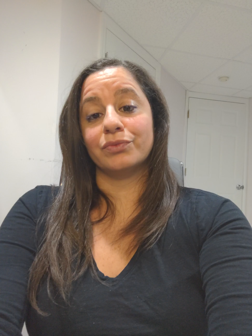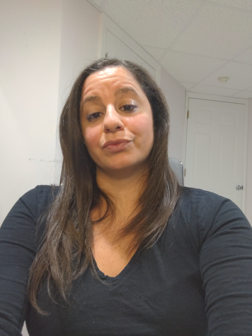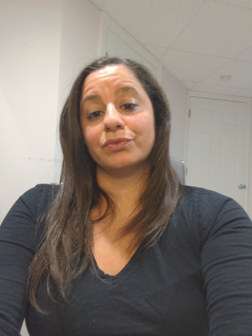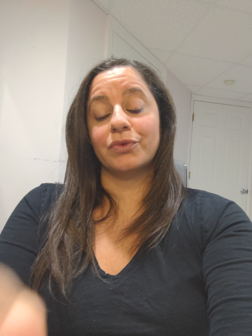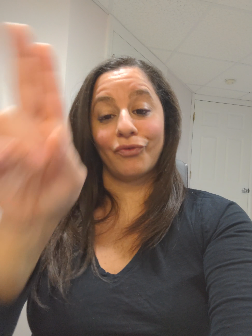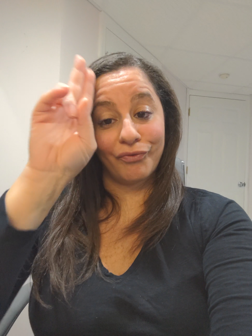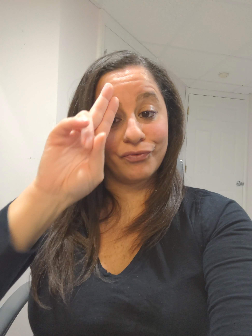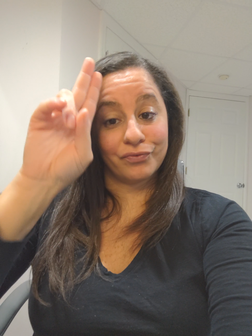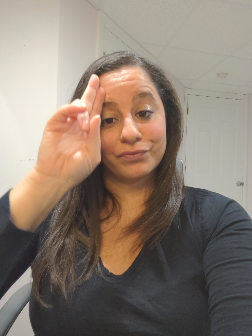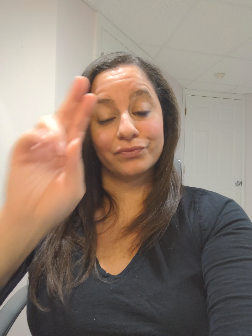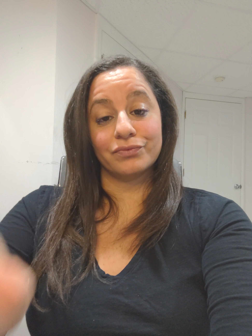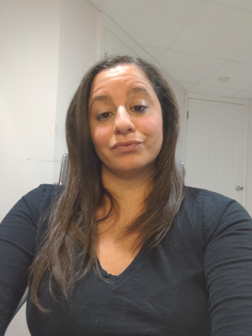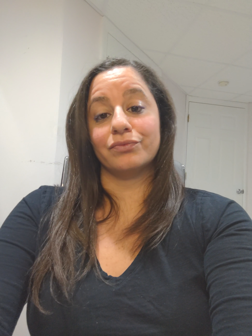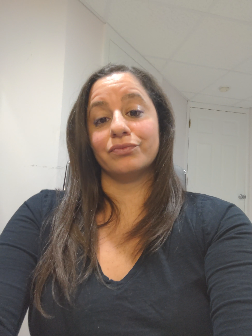uncle